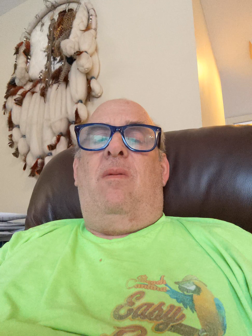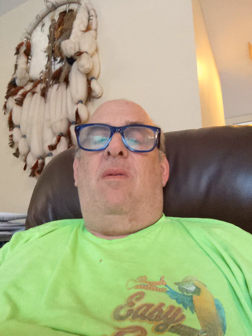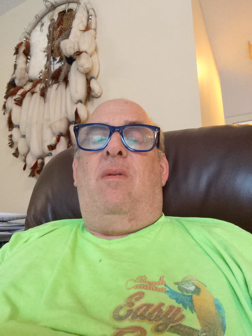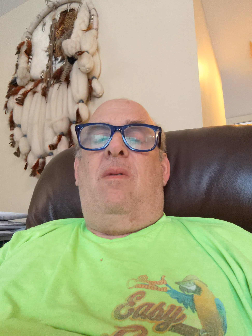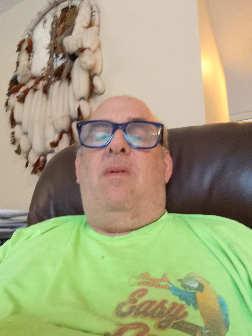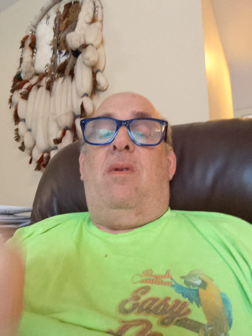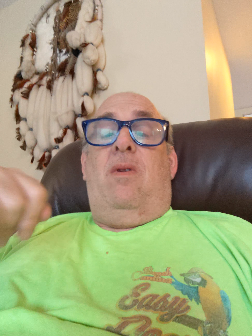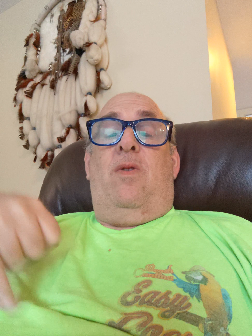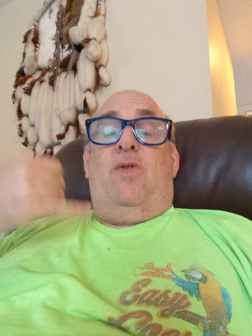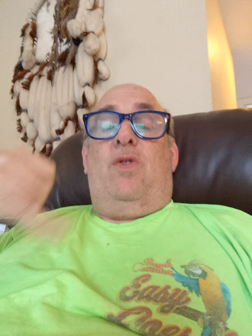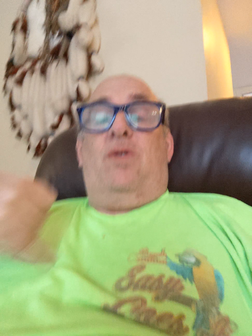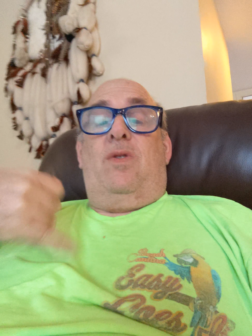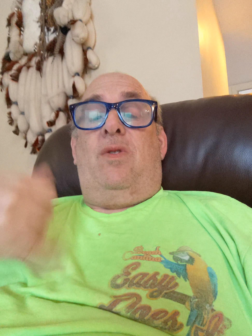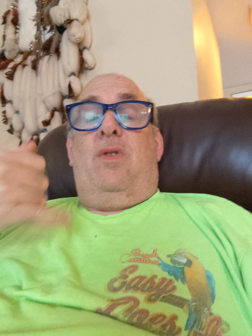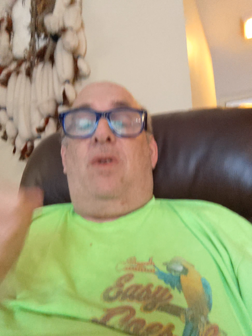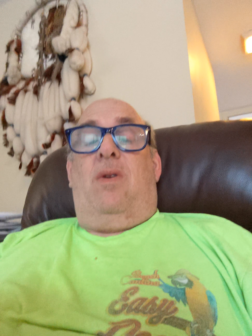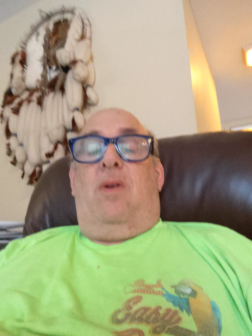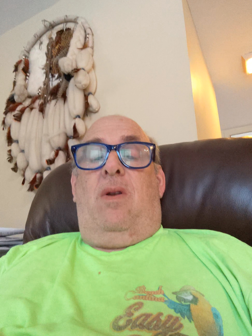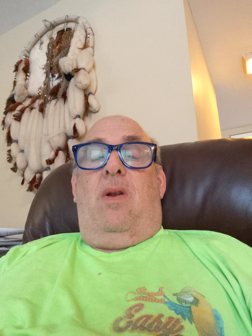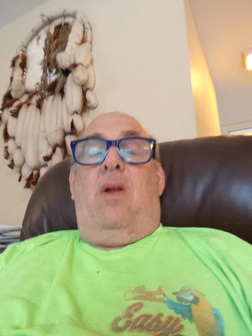jacket